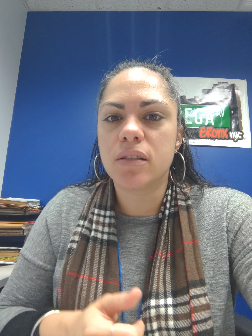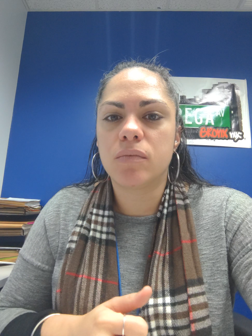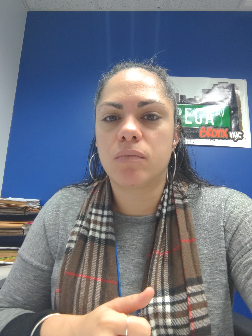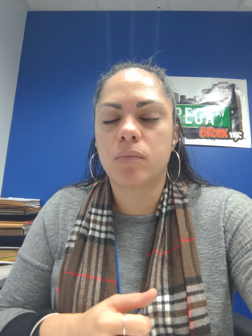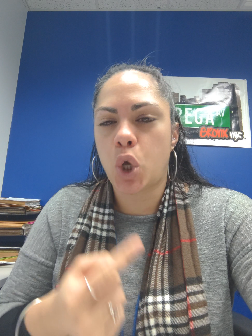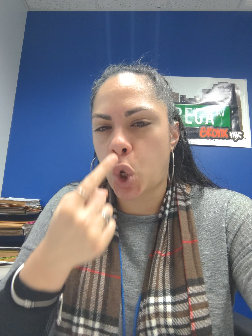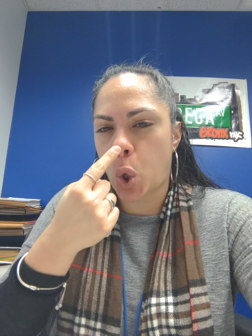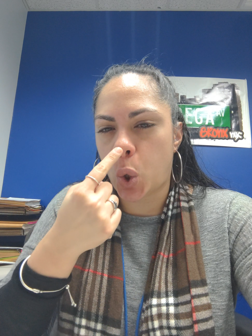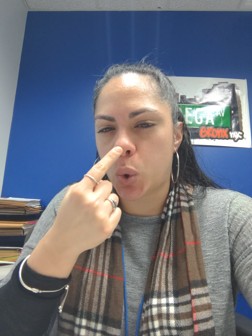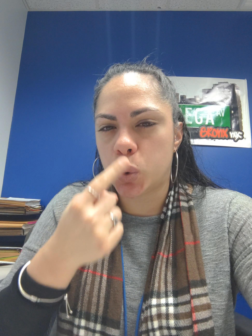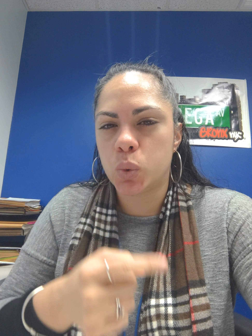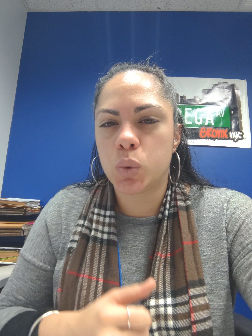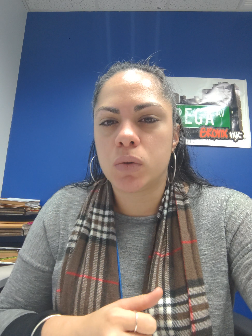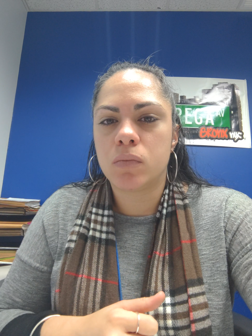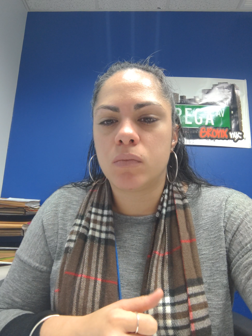nose